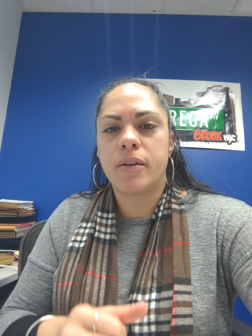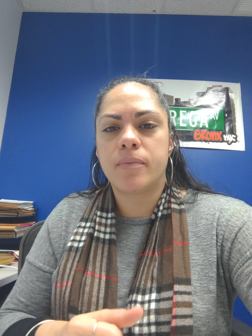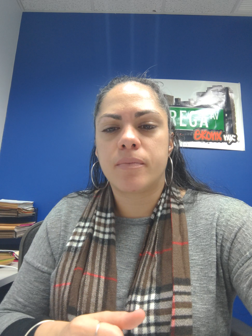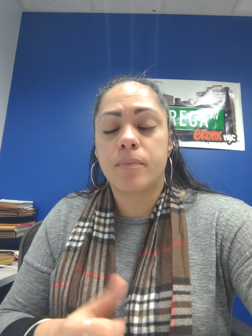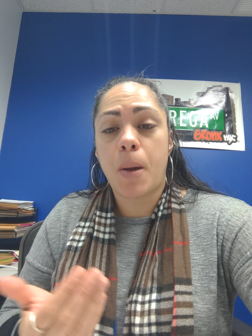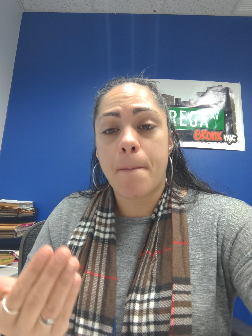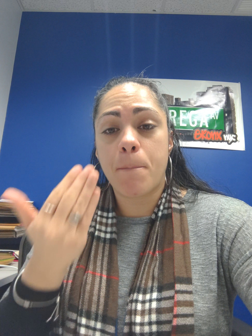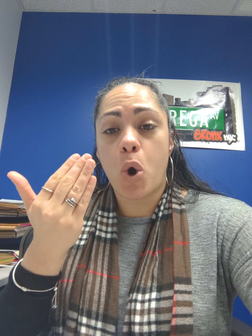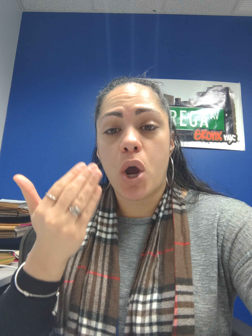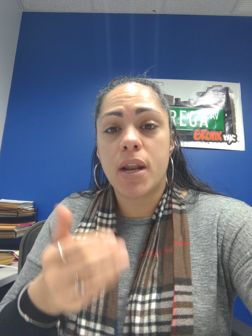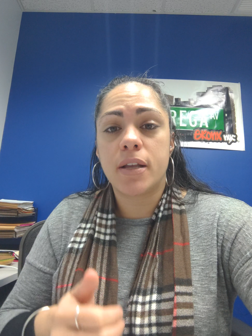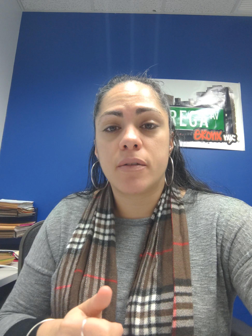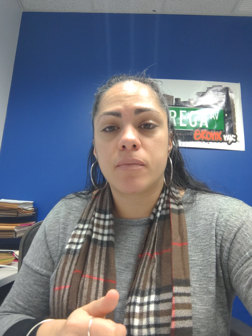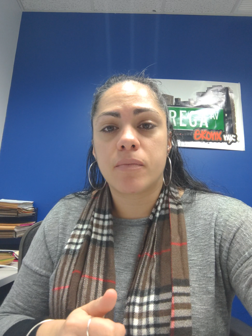morning